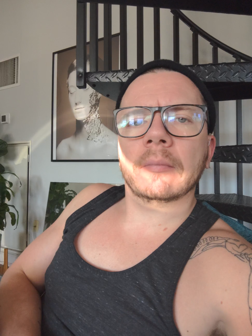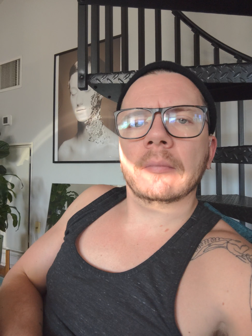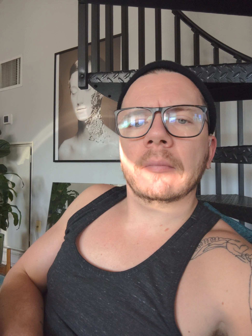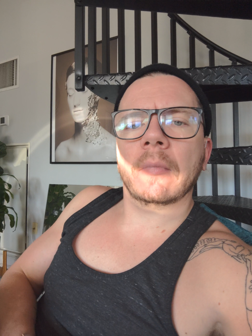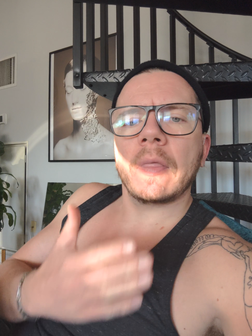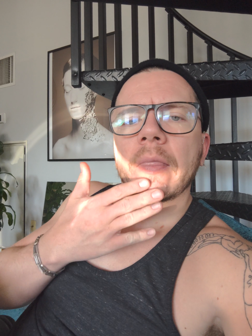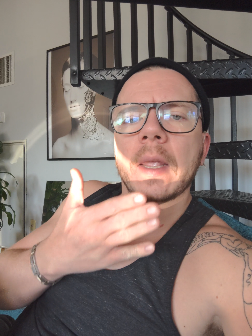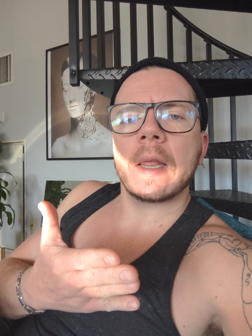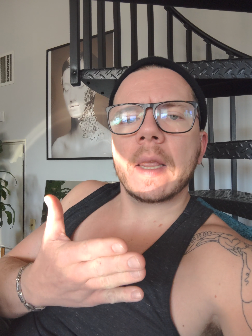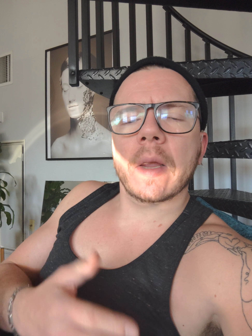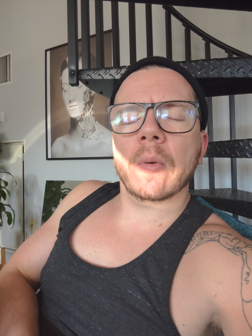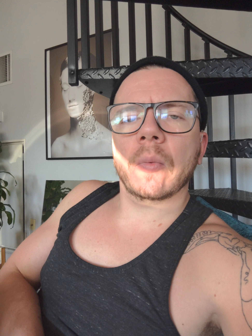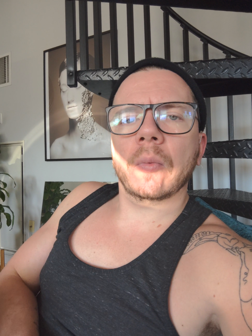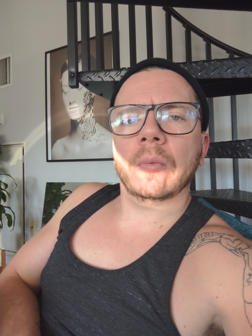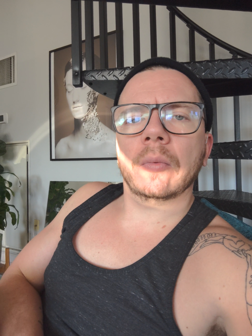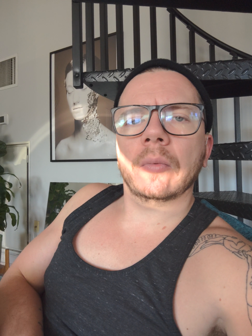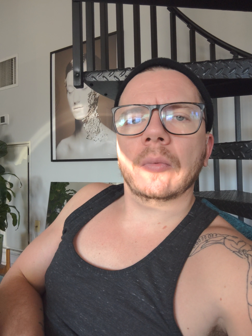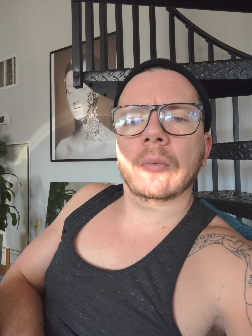thank you